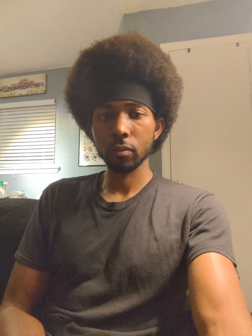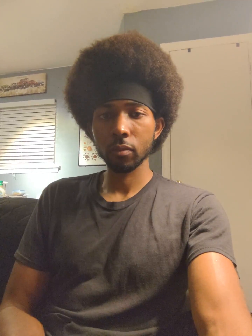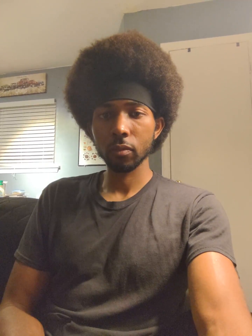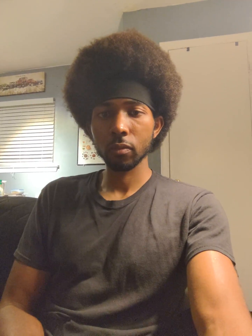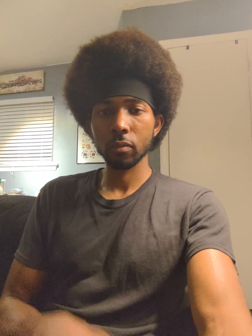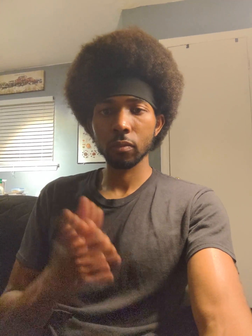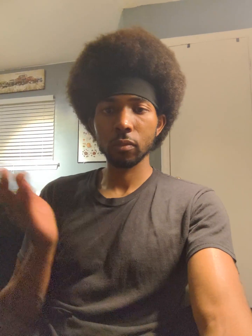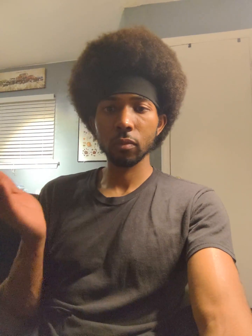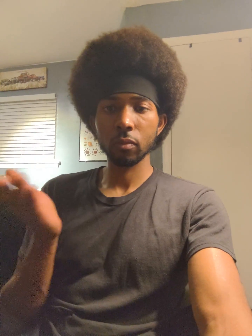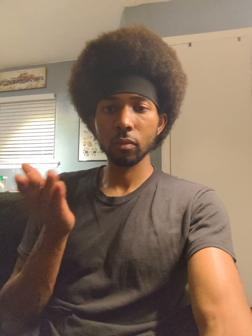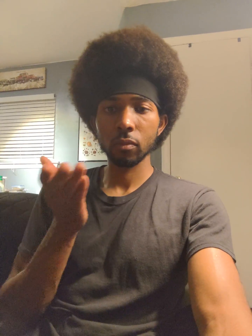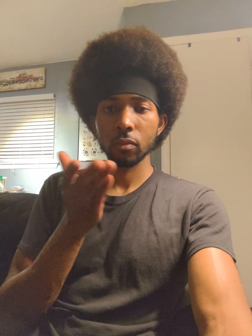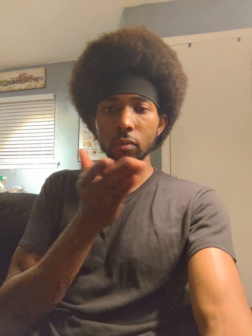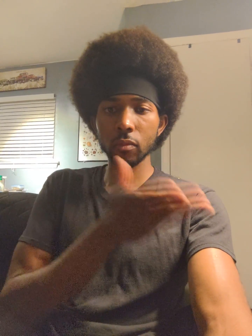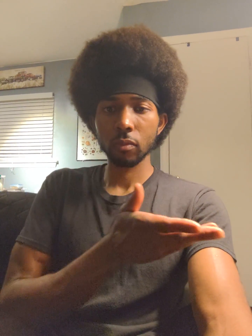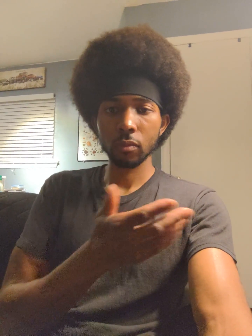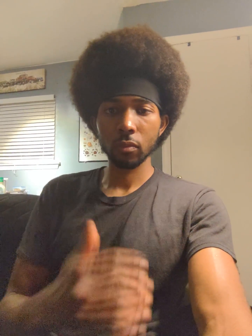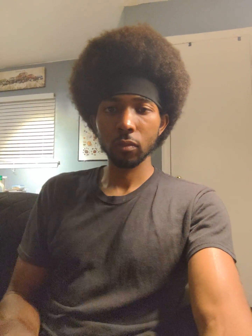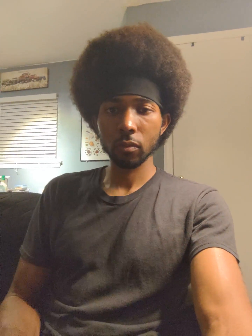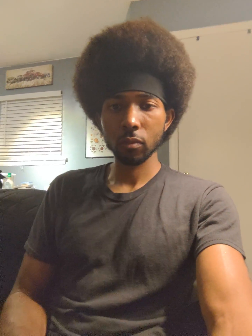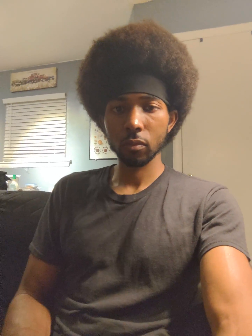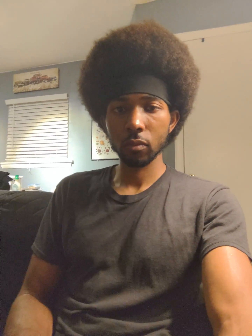carry